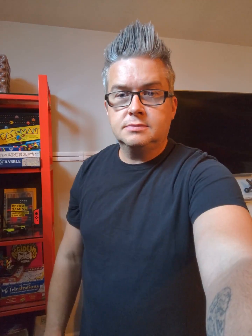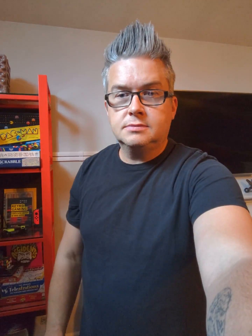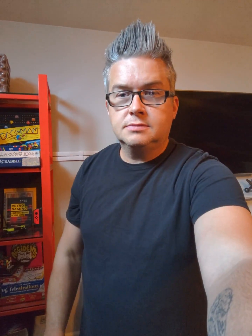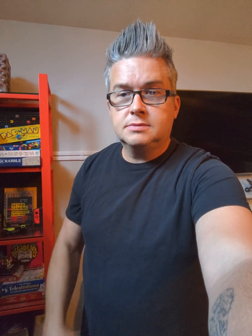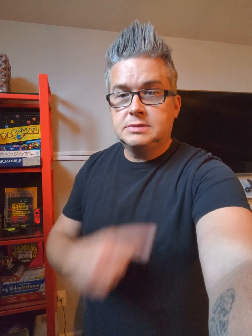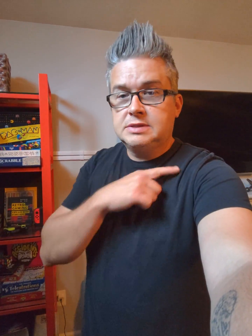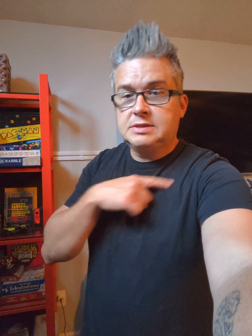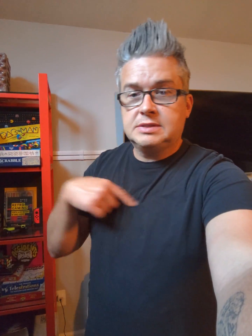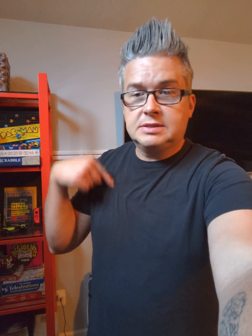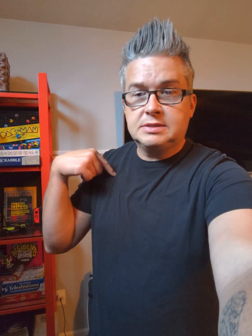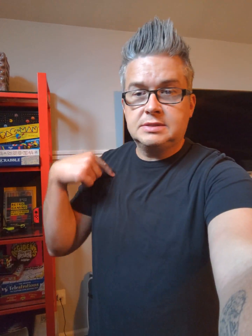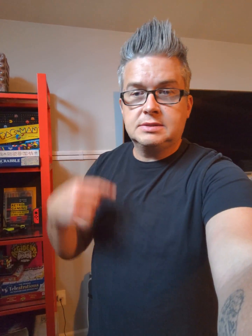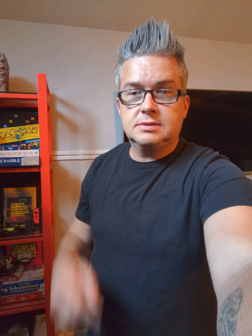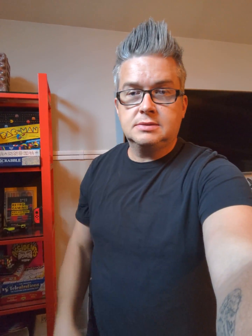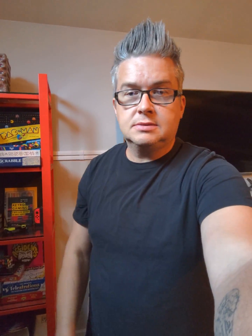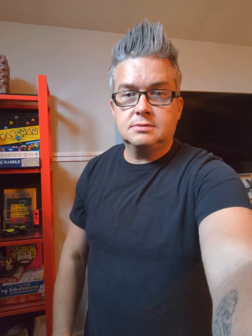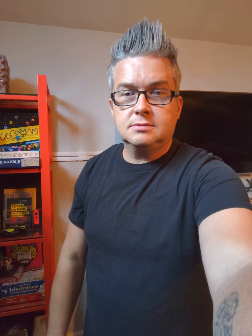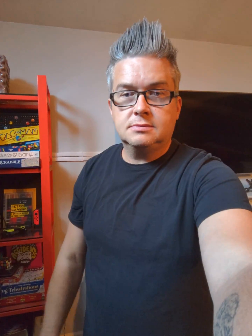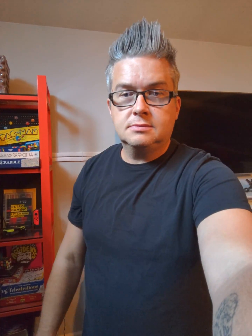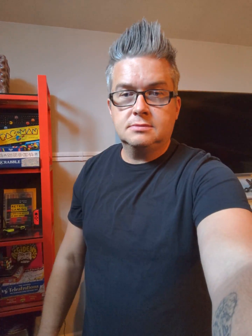necklace